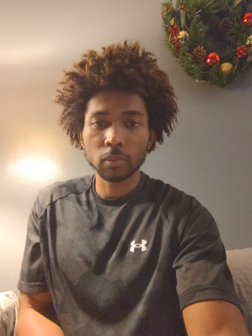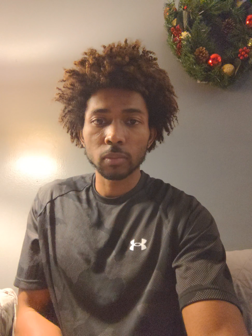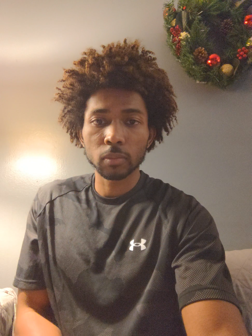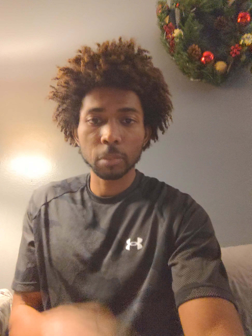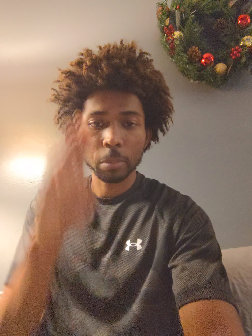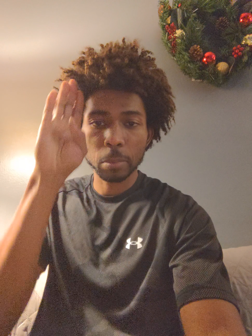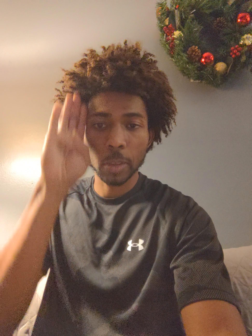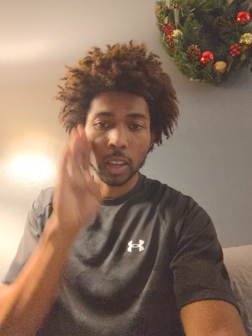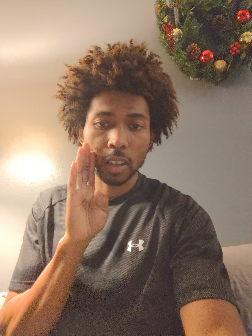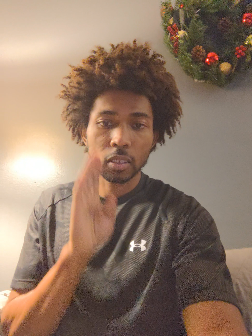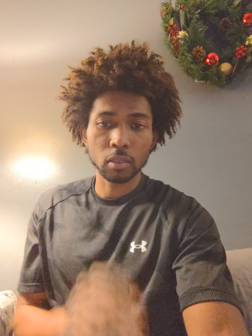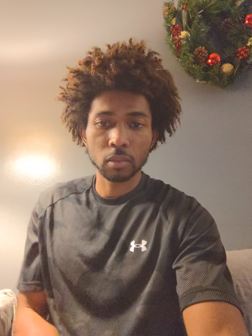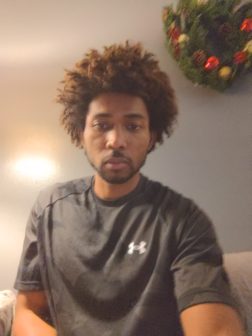brown